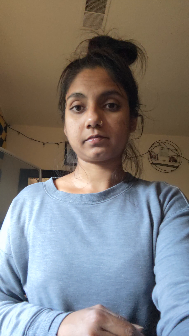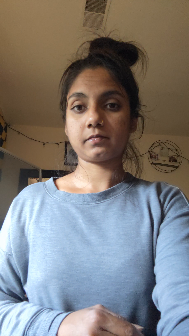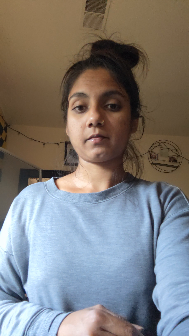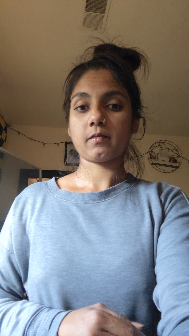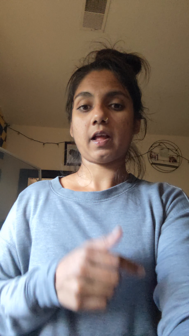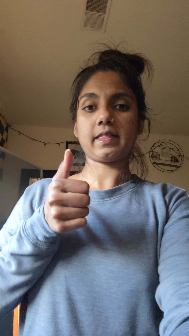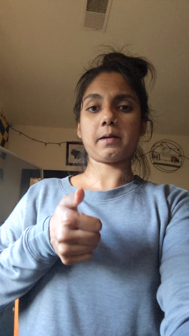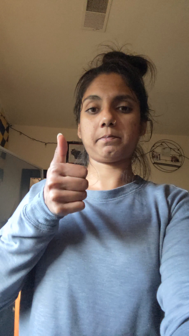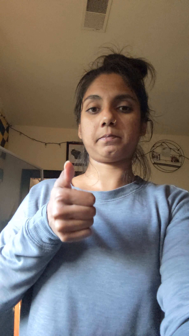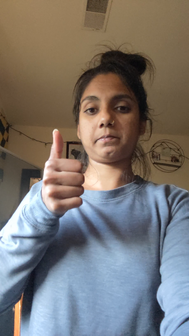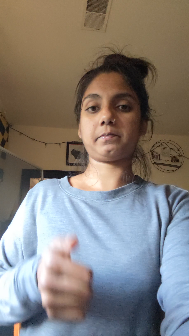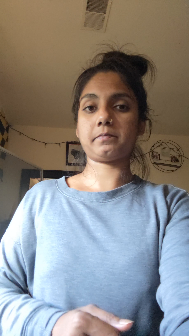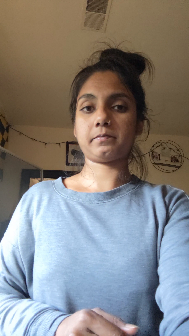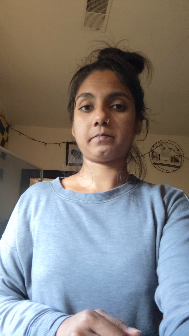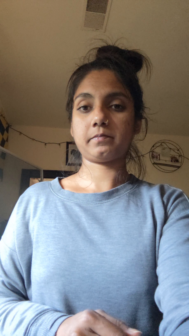help